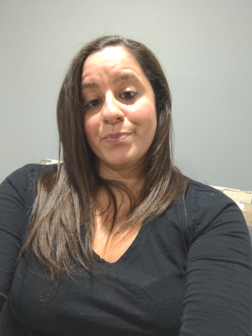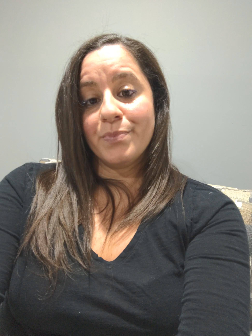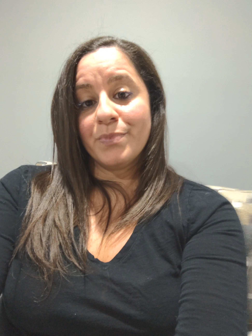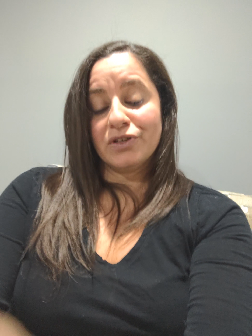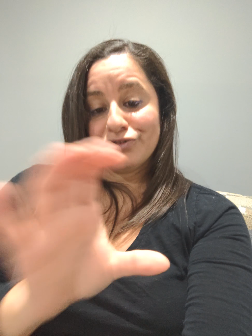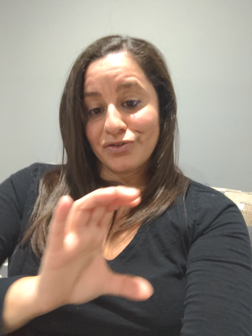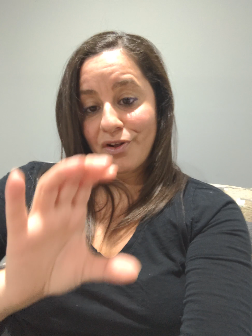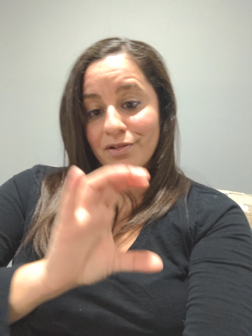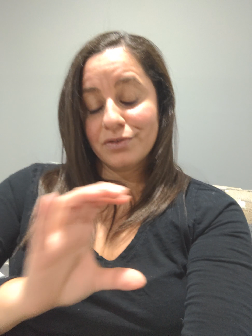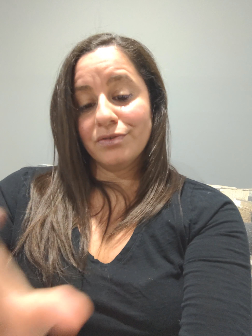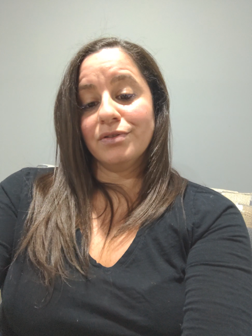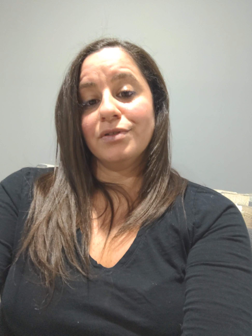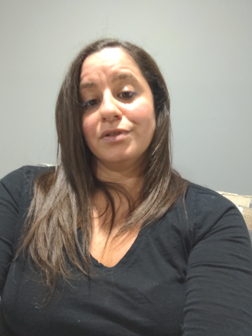chocolate